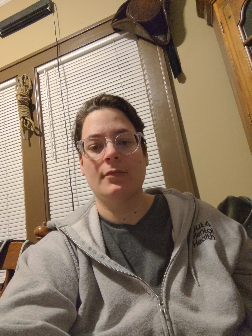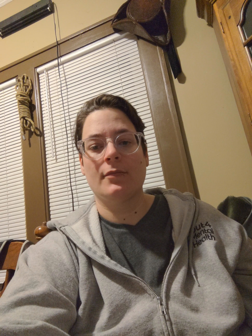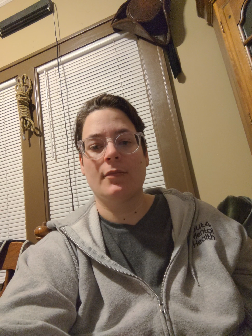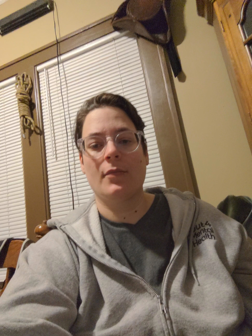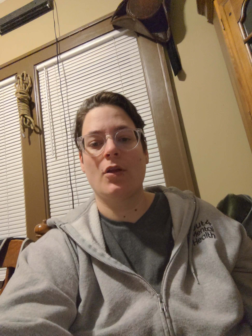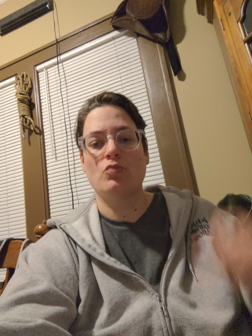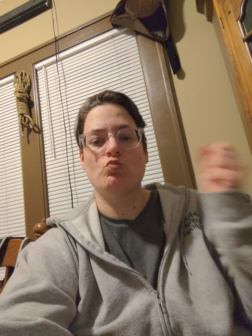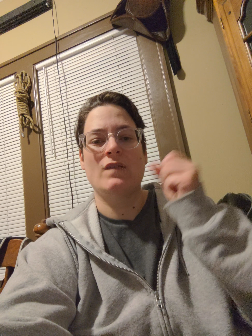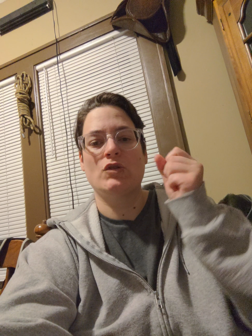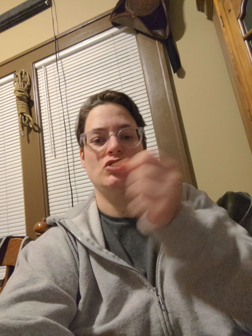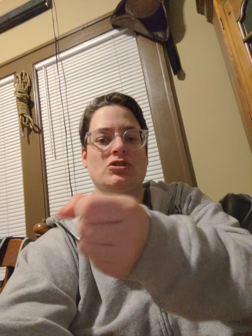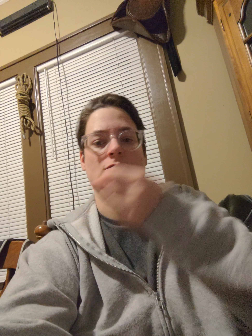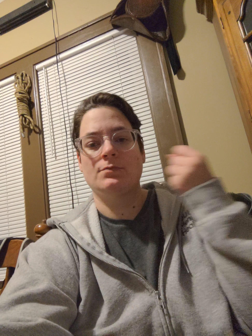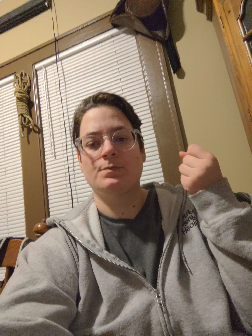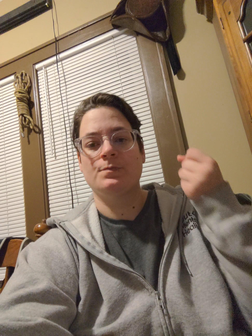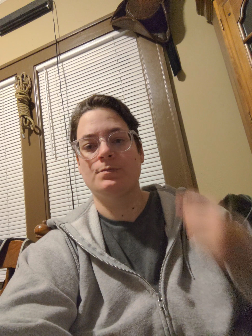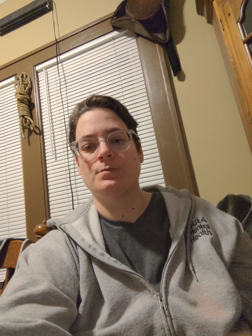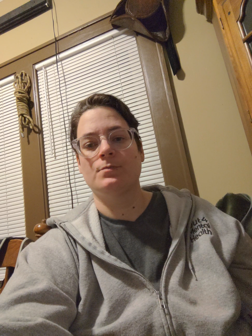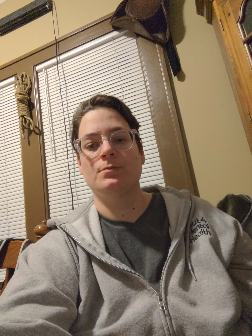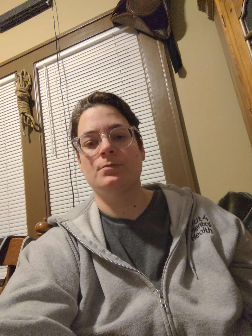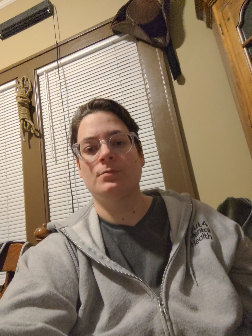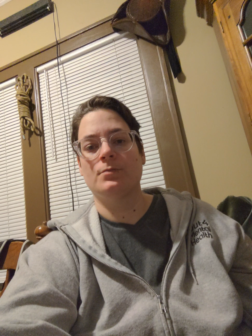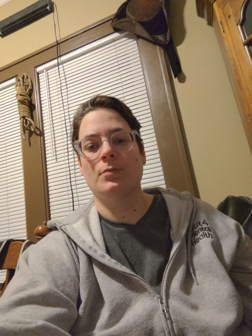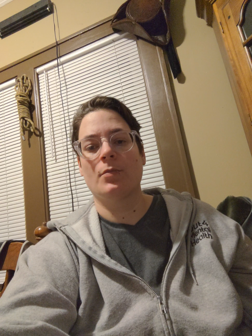refrigerator